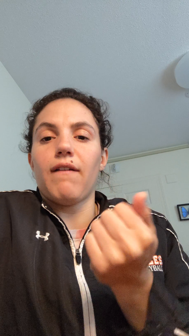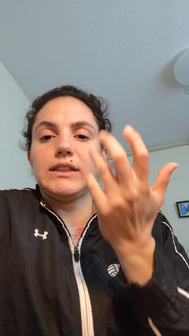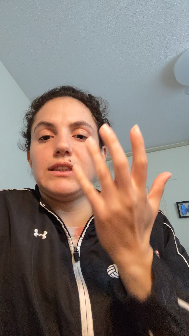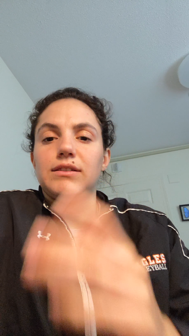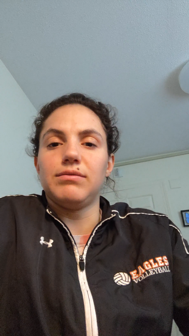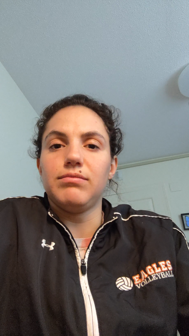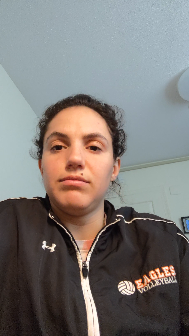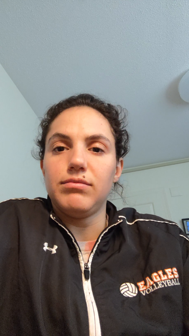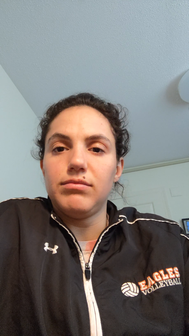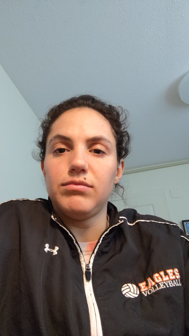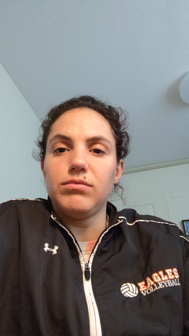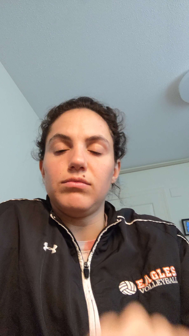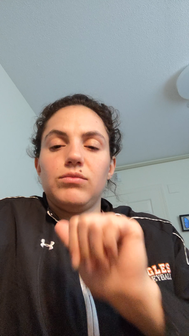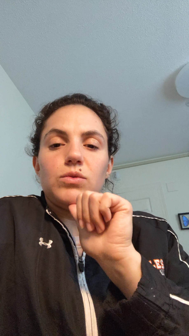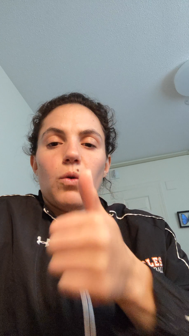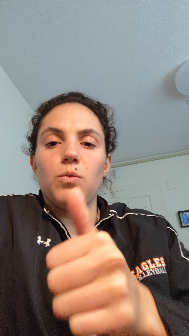don't